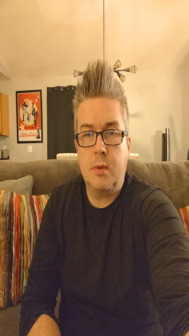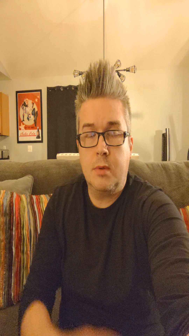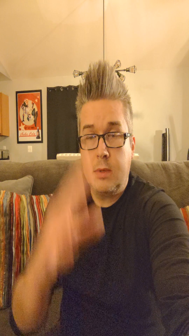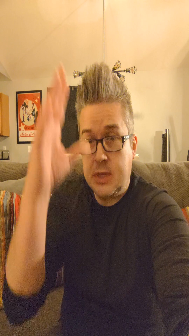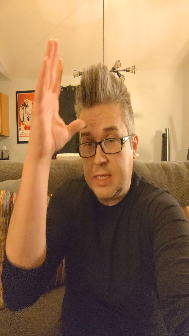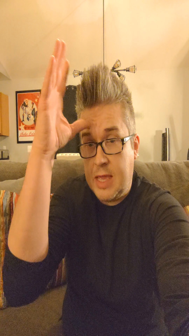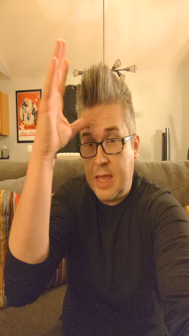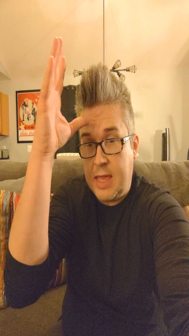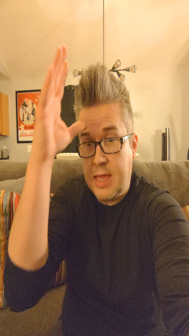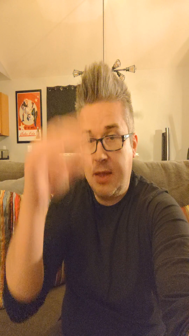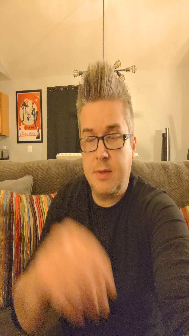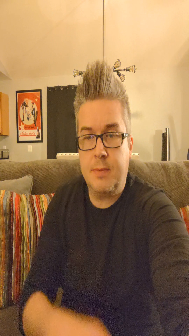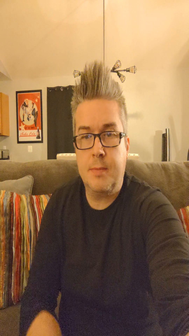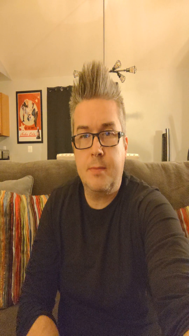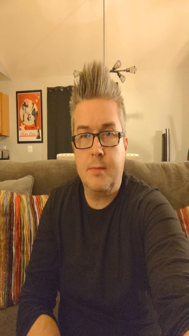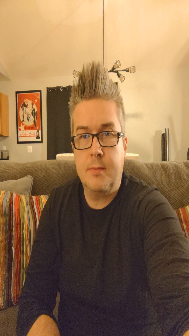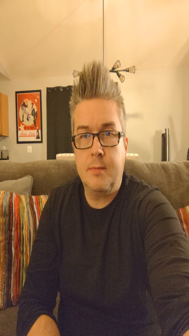dad